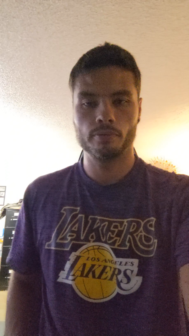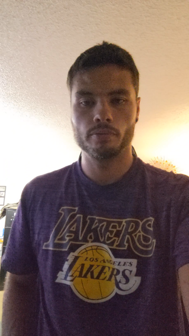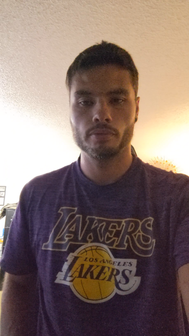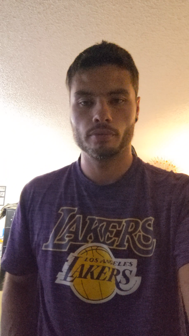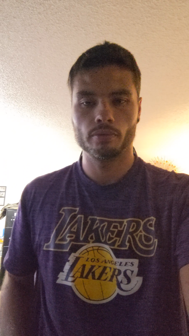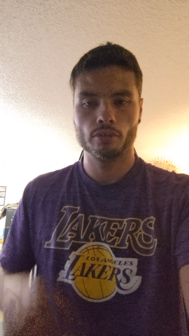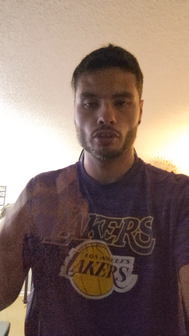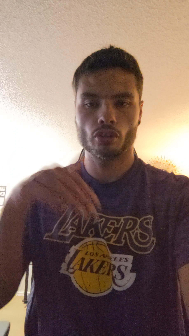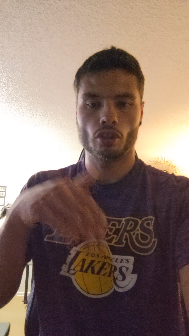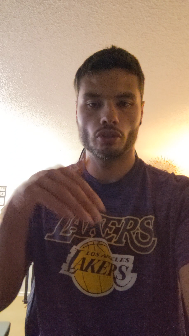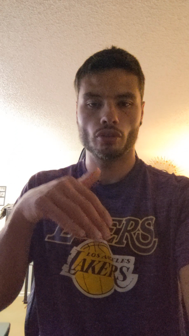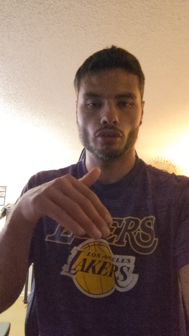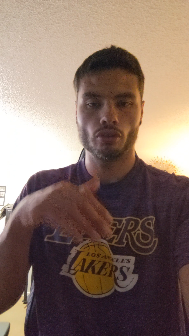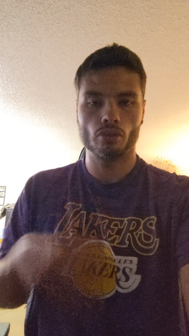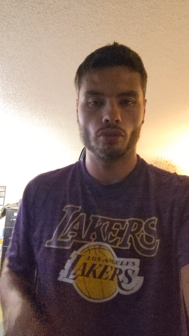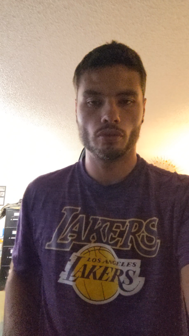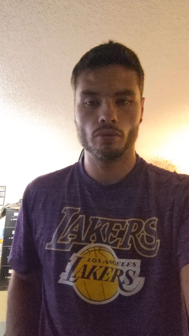doctor